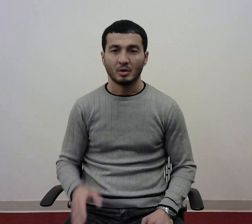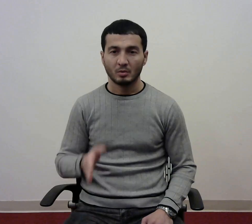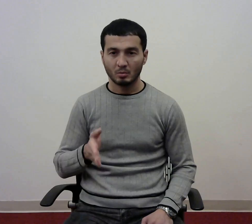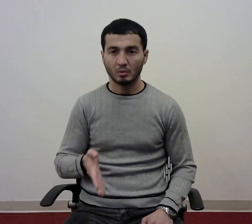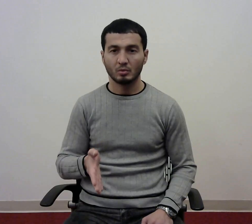burda